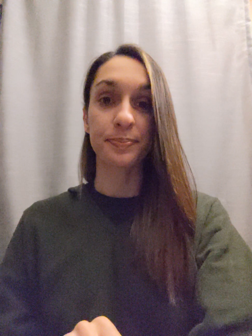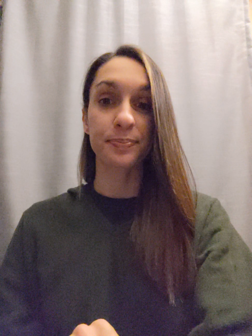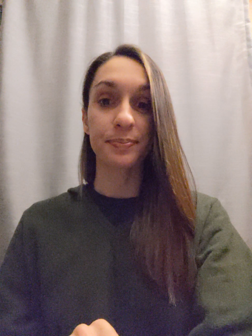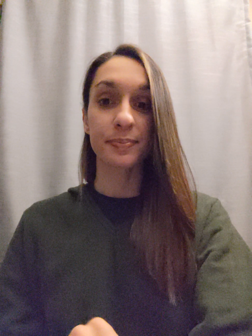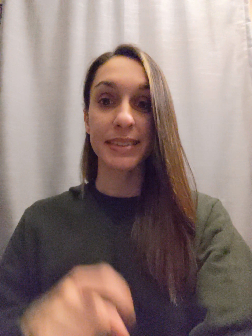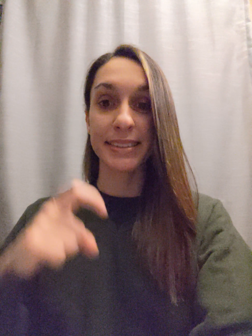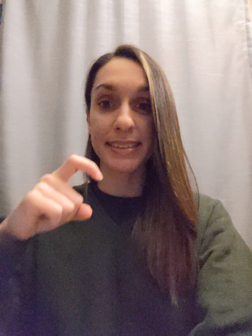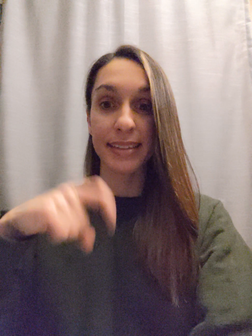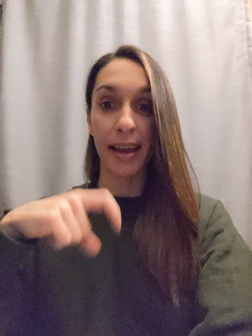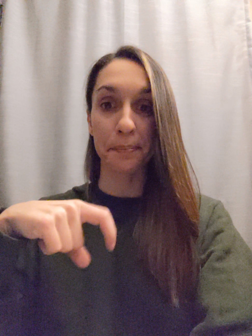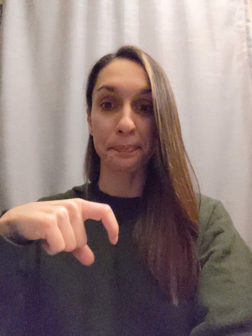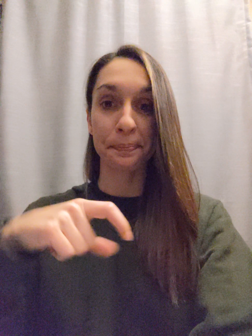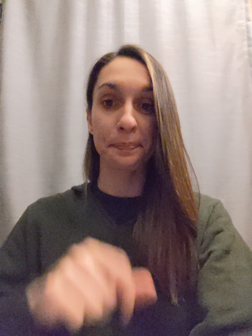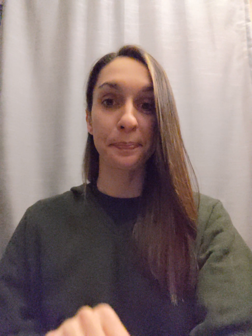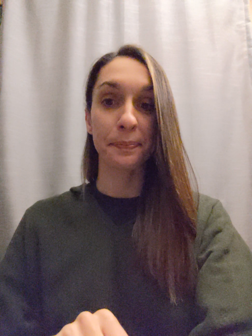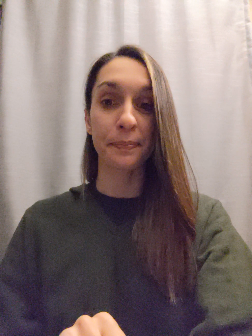time